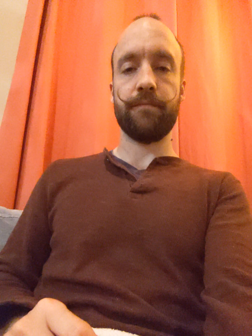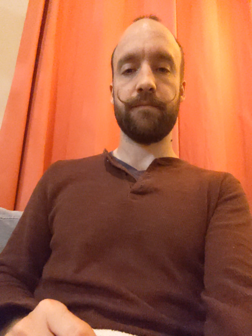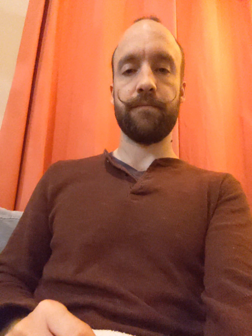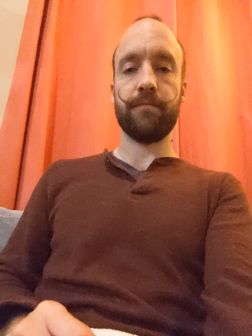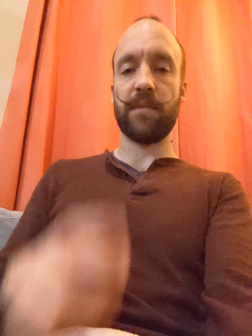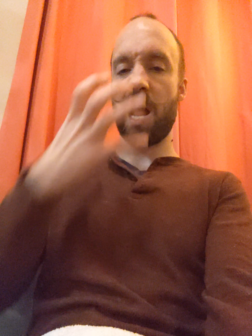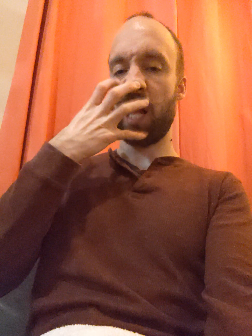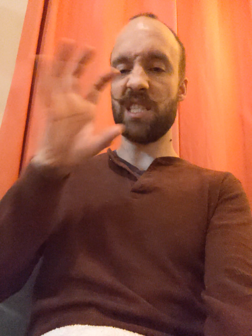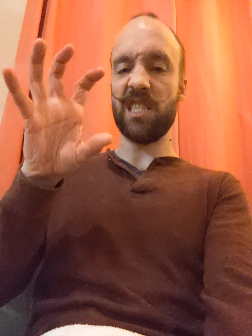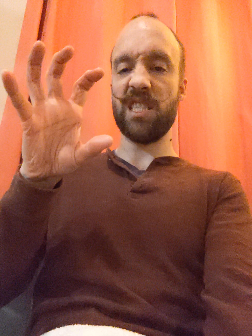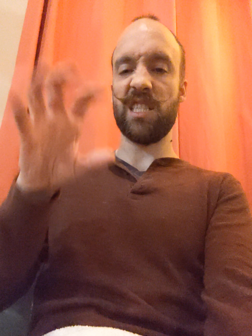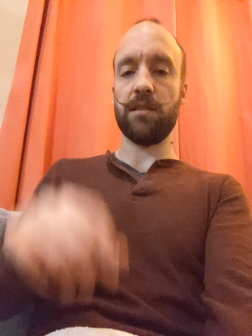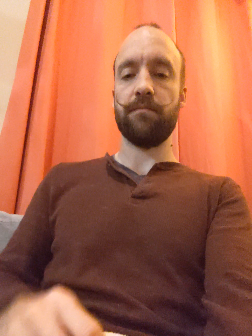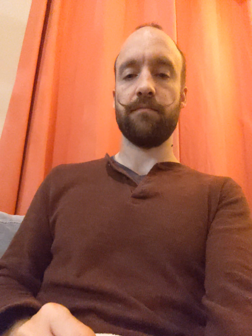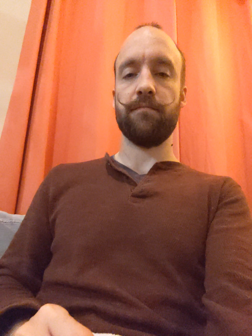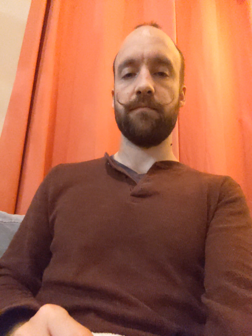hot